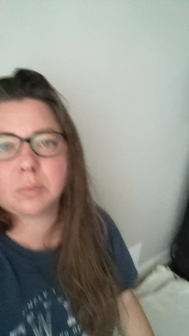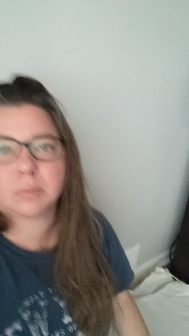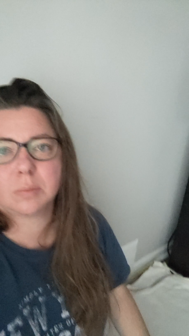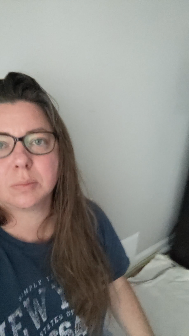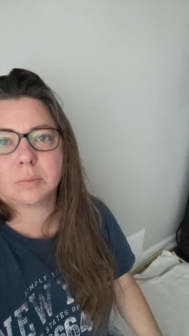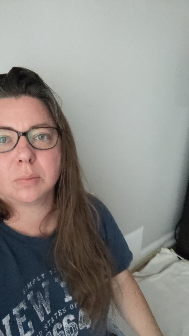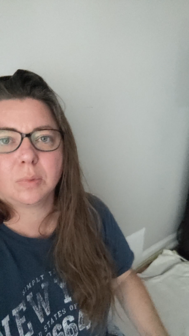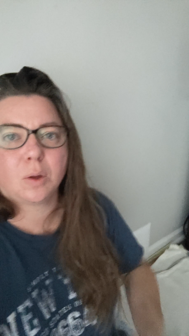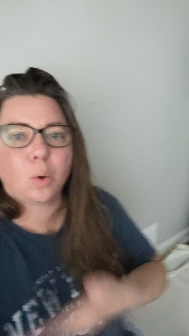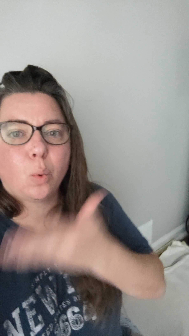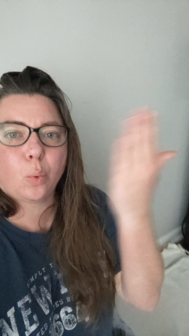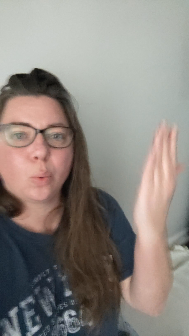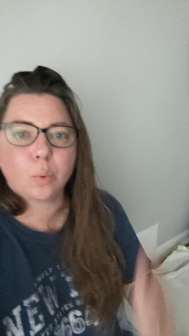all gone